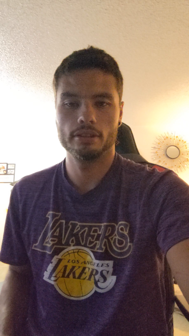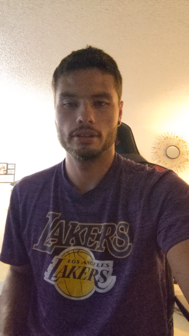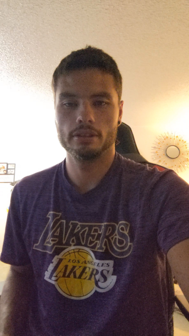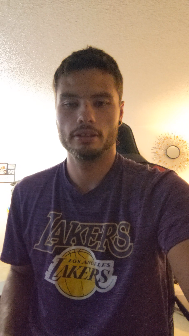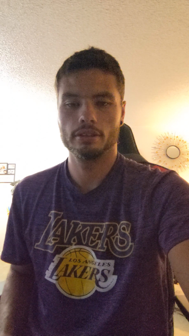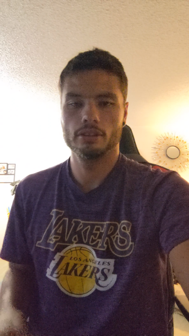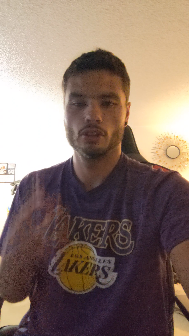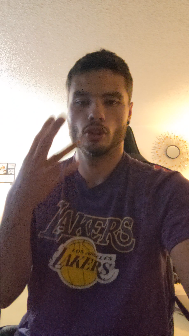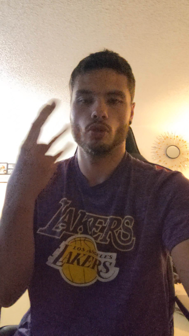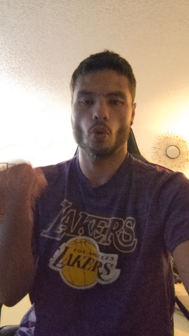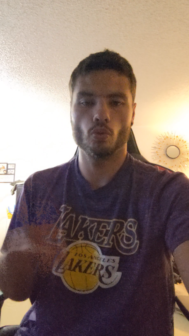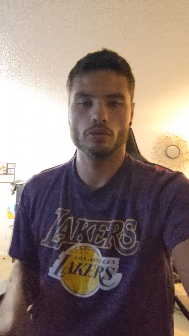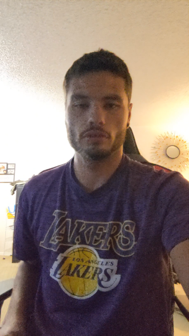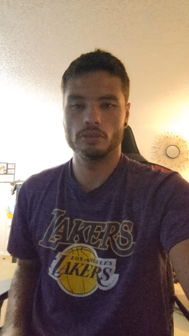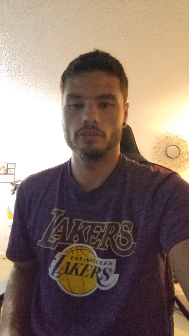got to